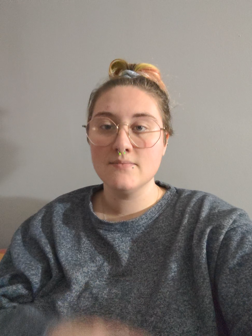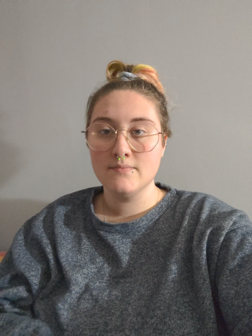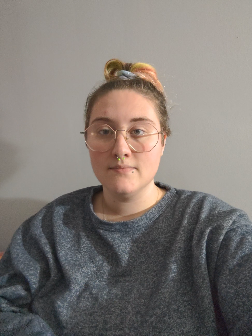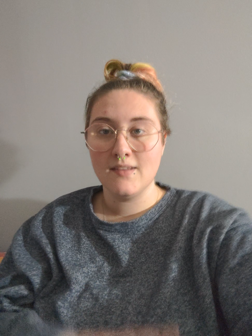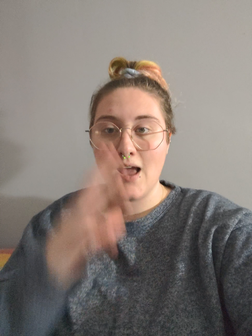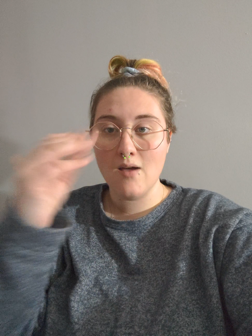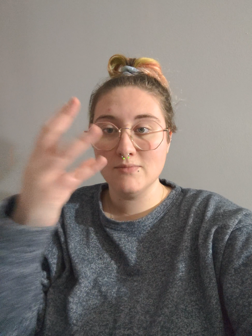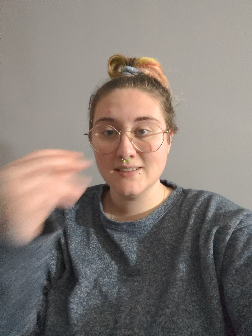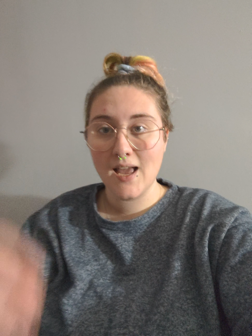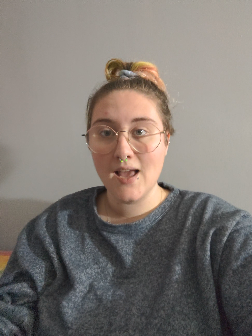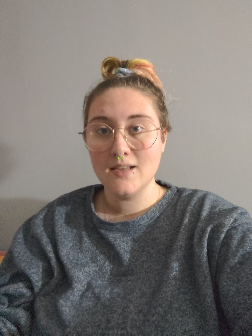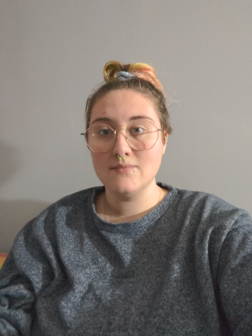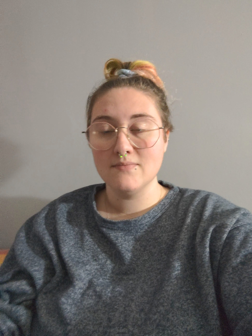outside